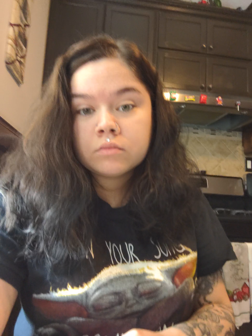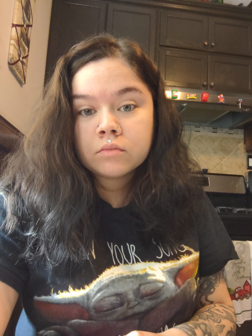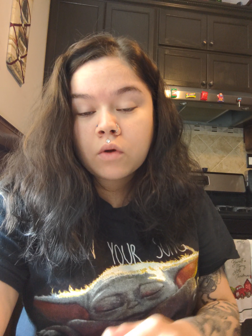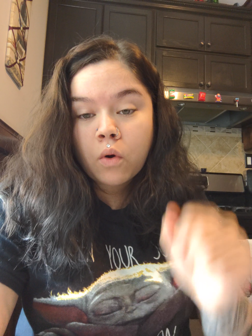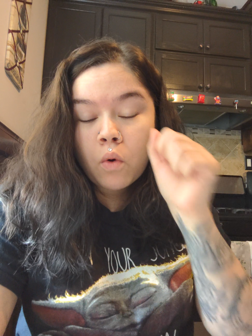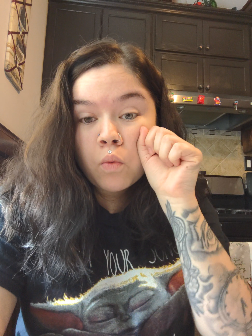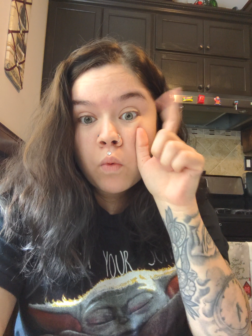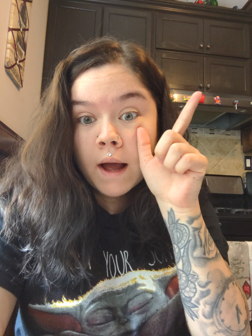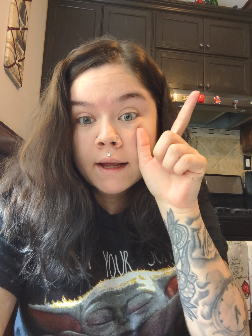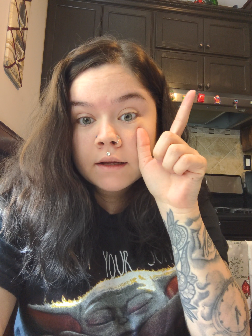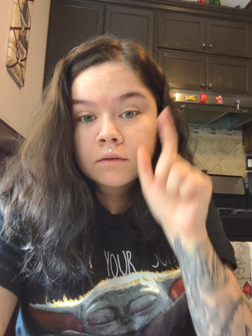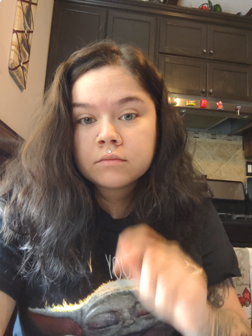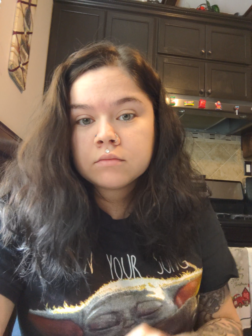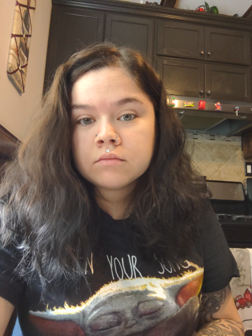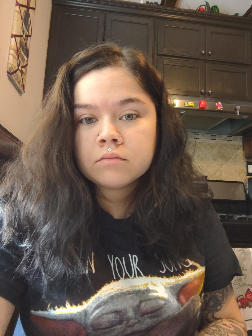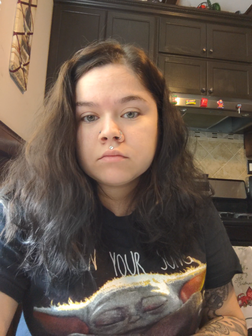wake